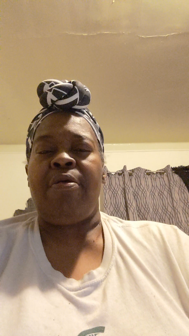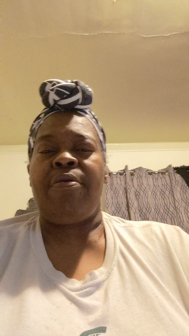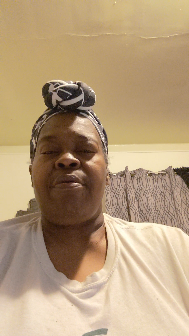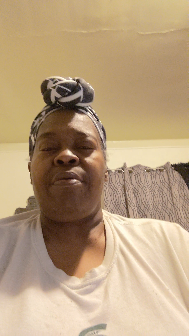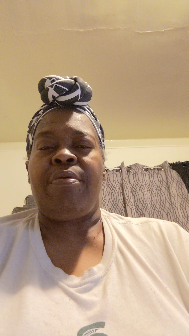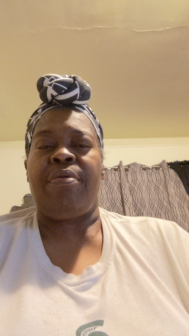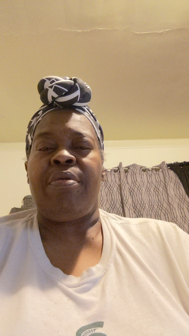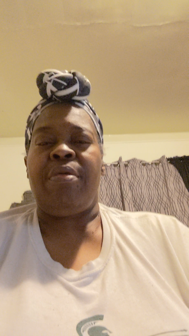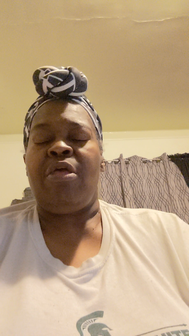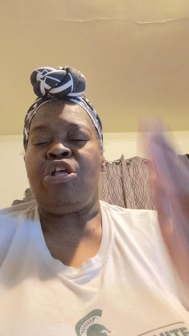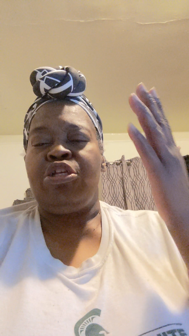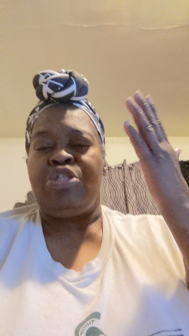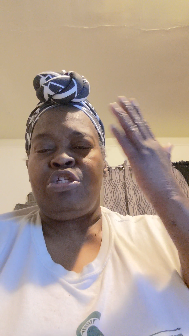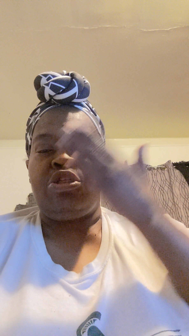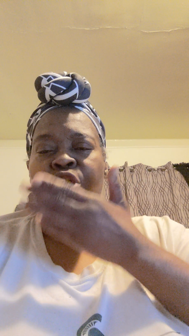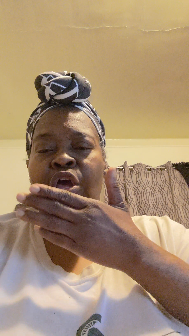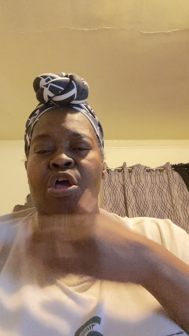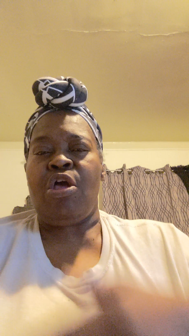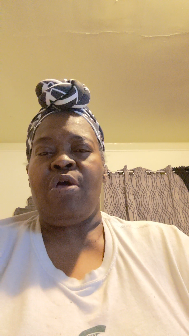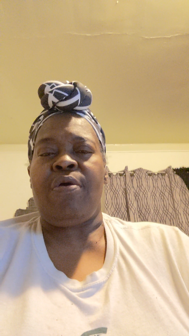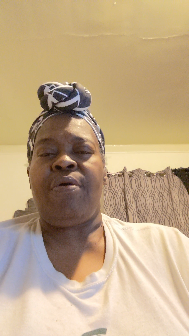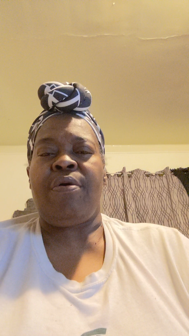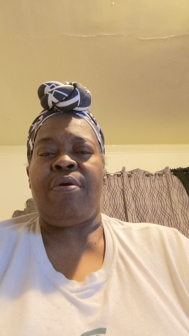dark